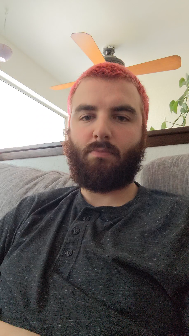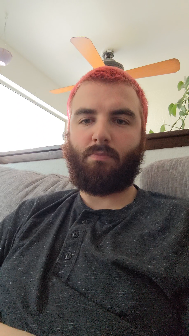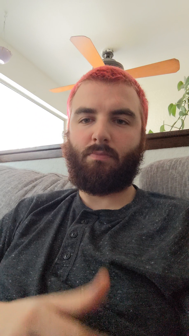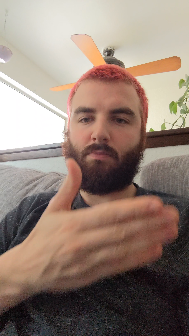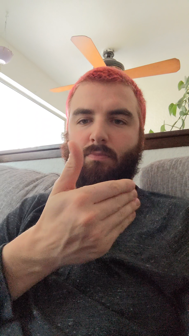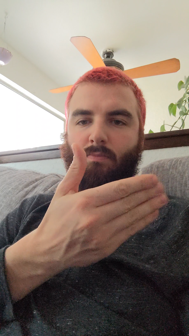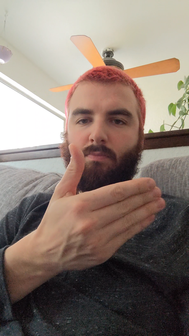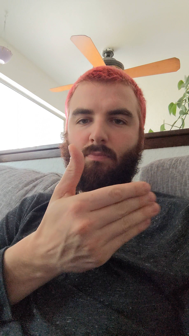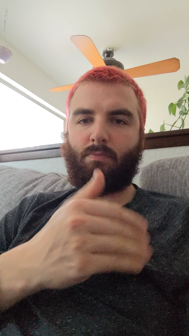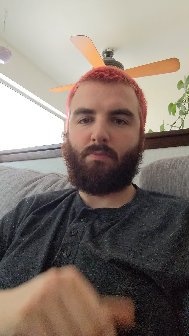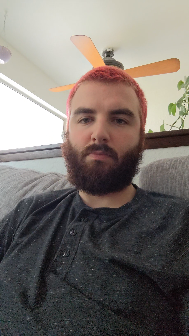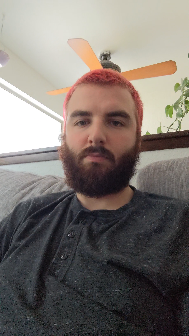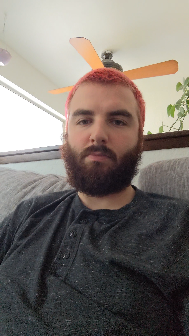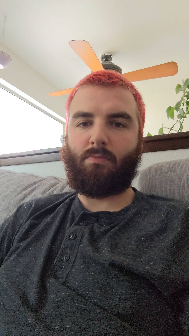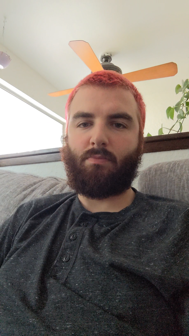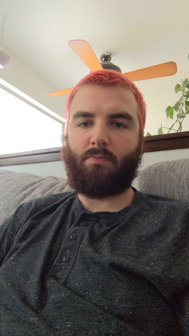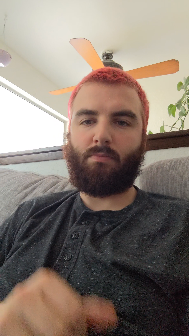butterfly